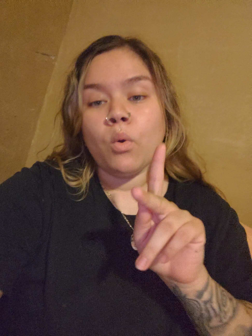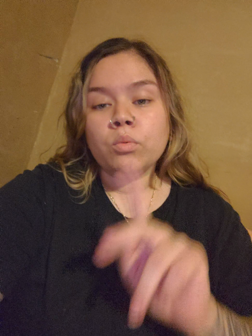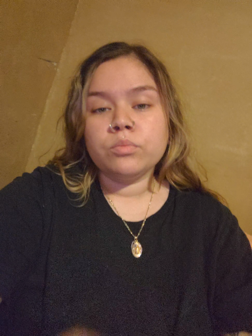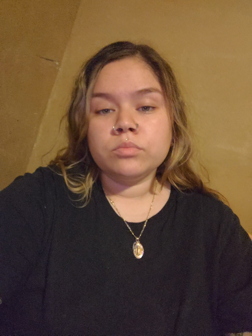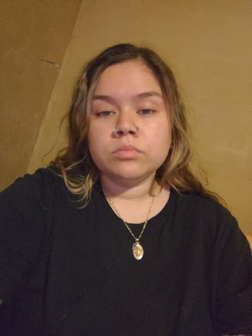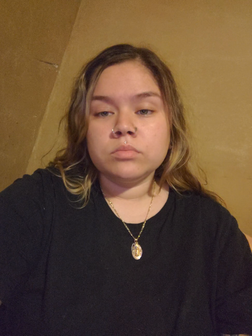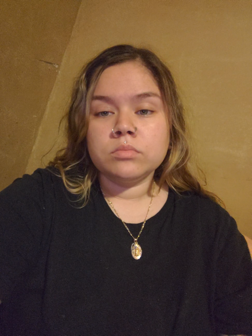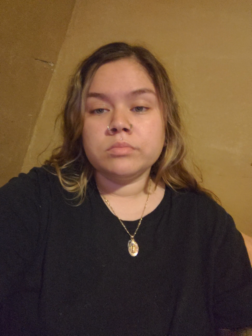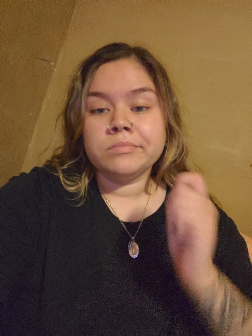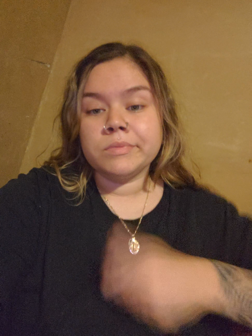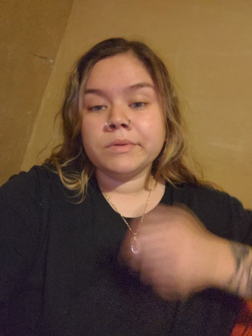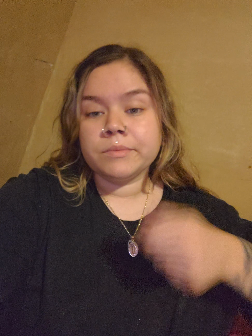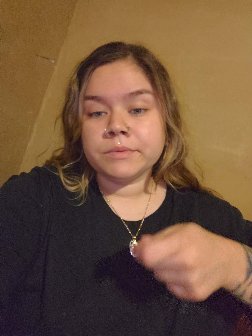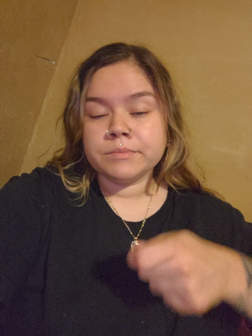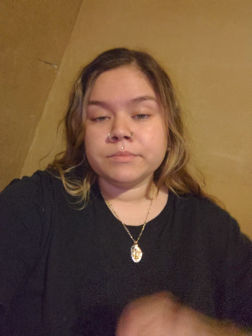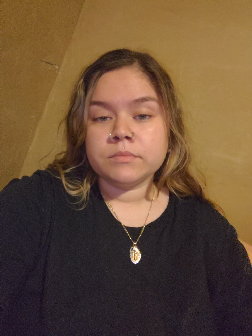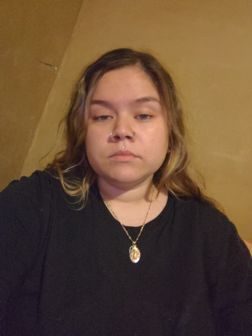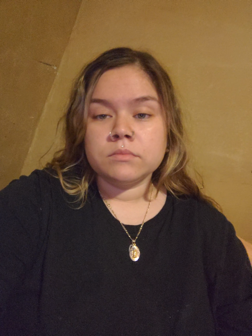cart